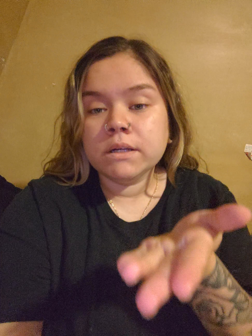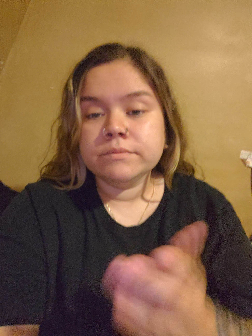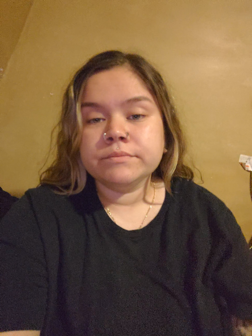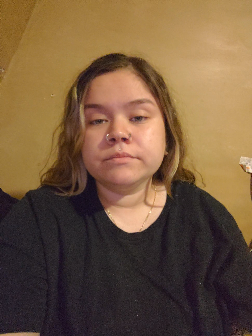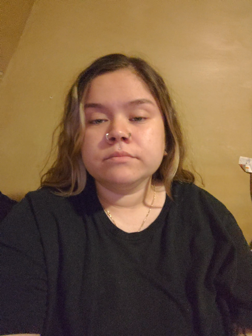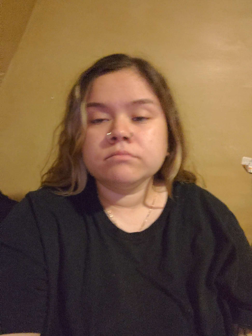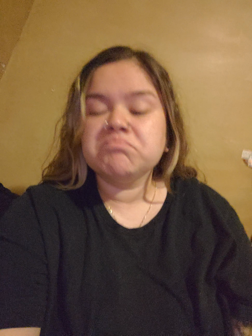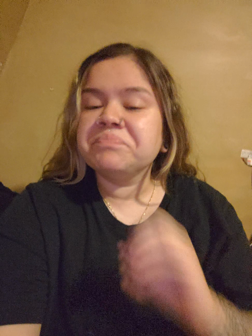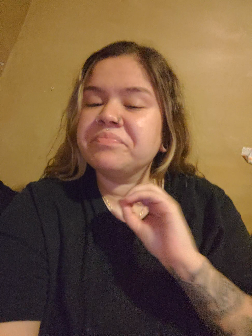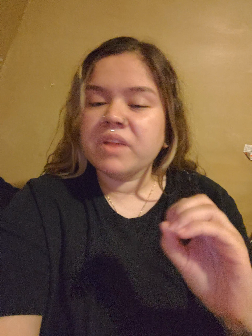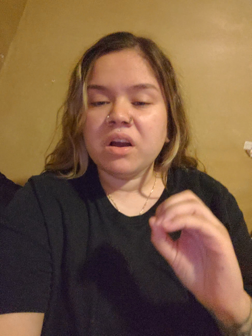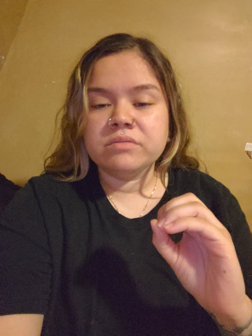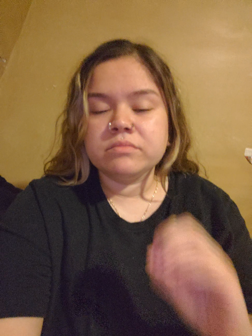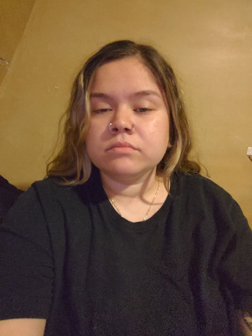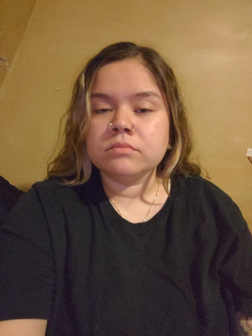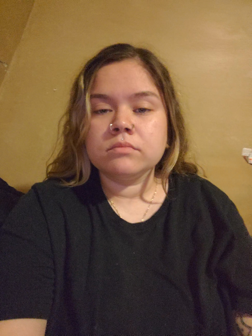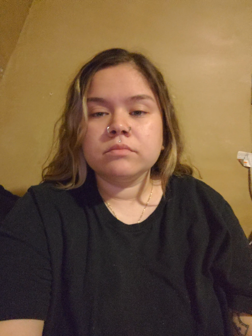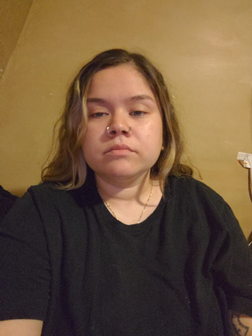none